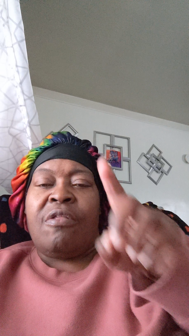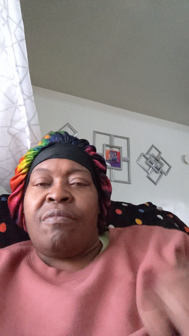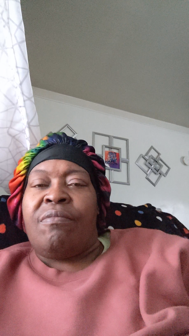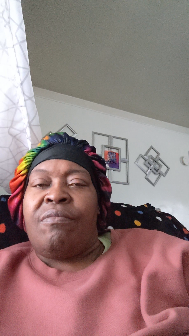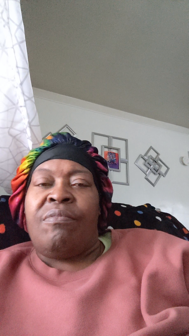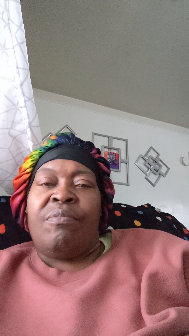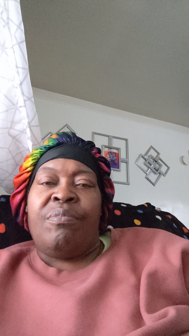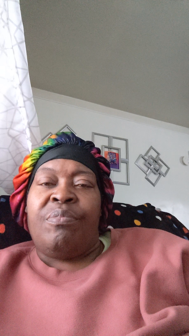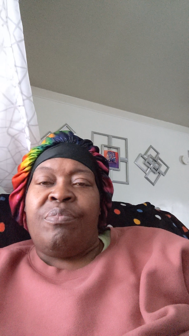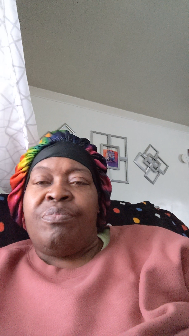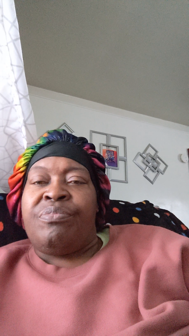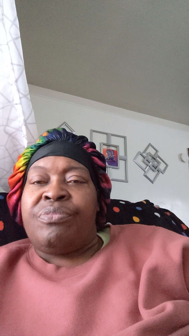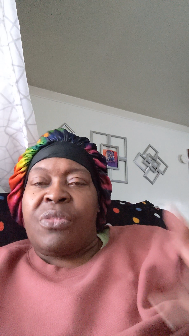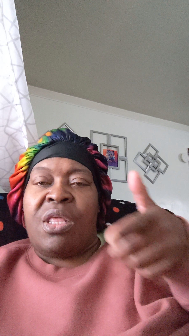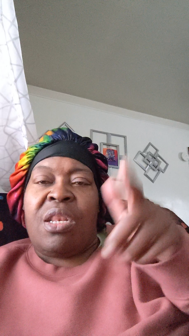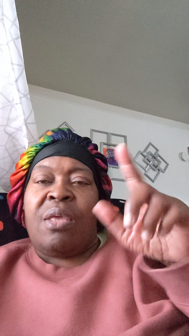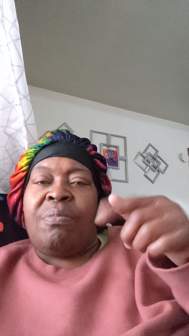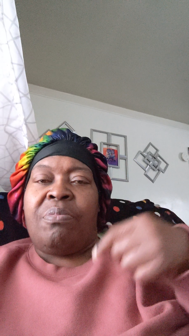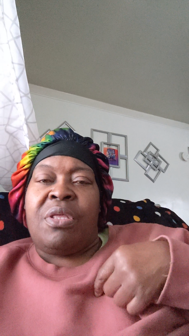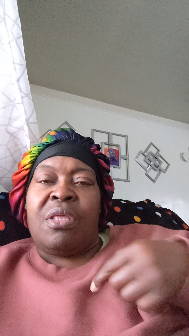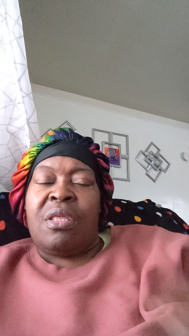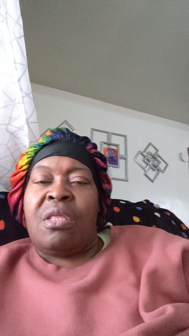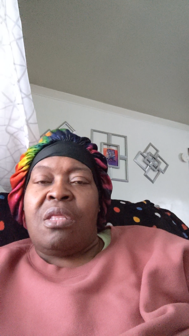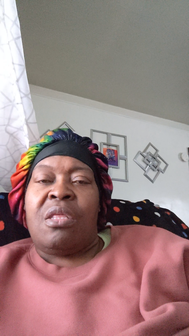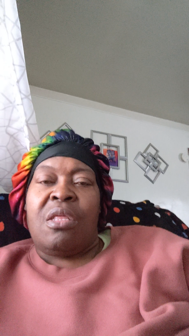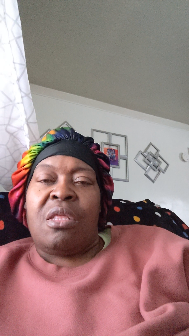let me